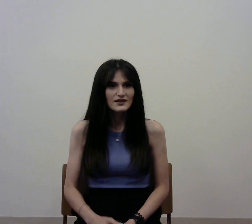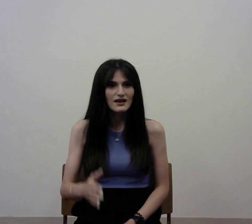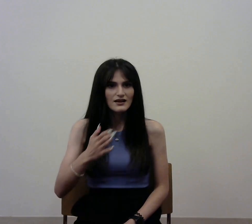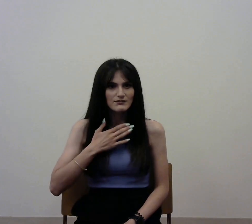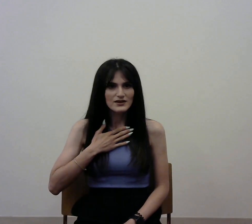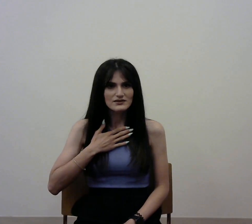mən